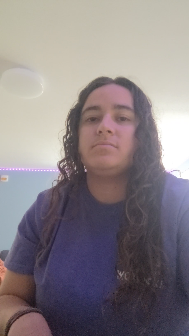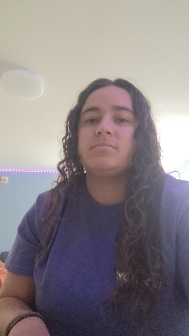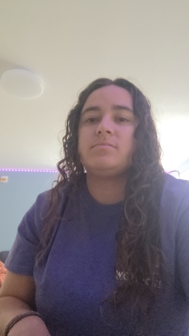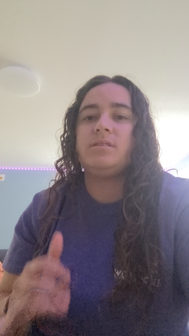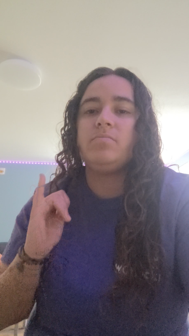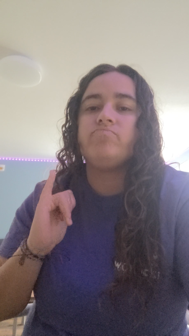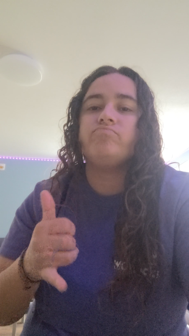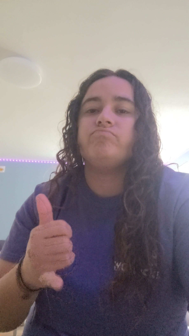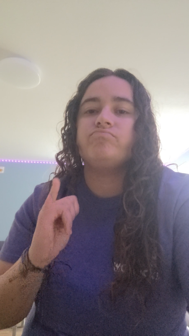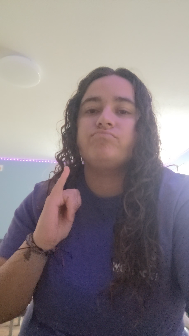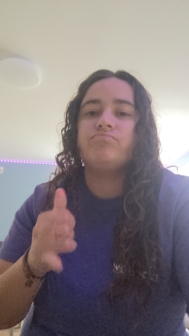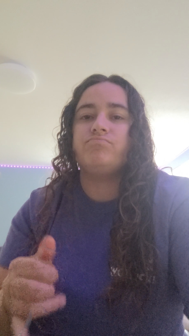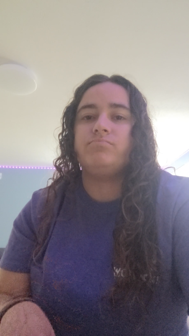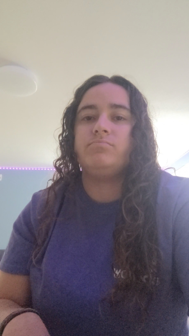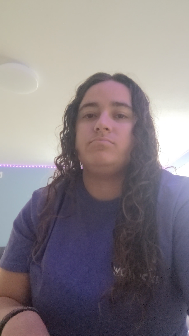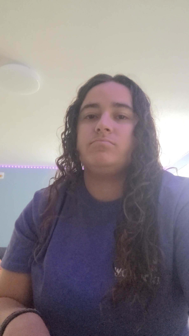rocking chair